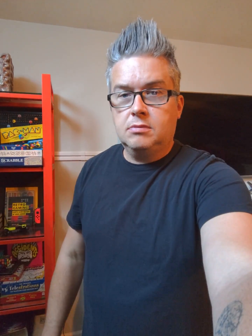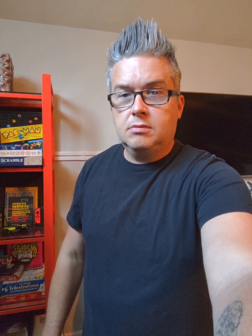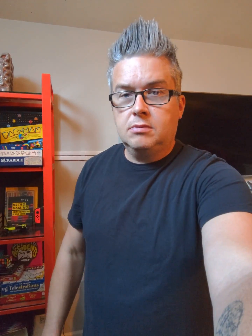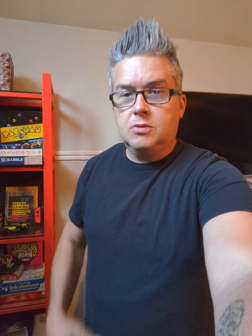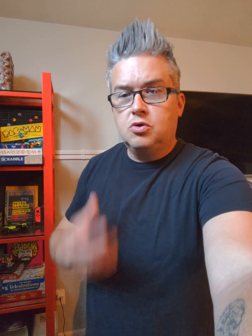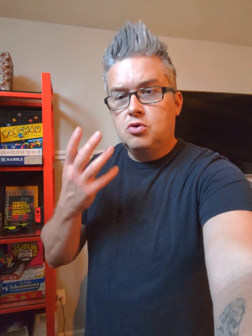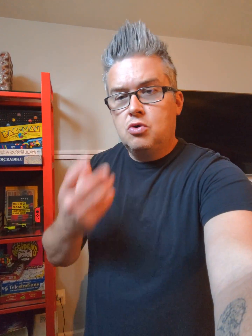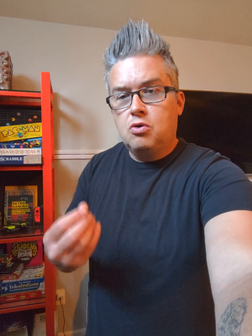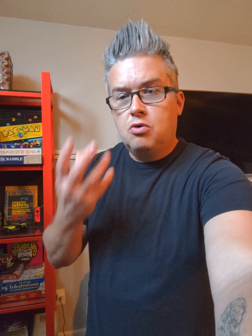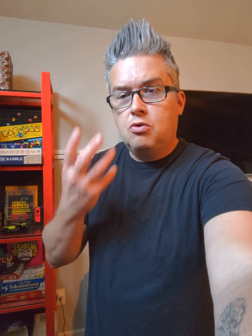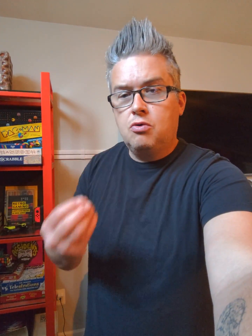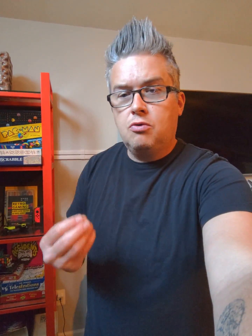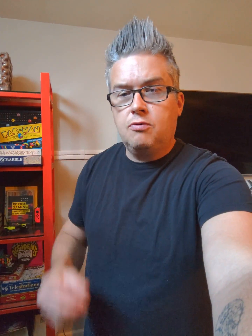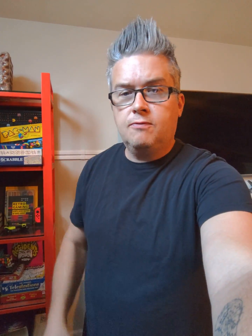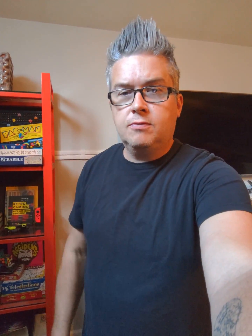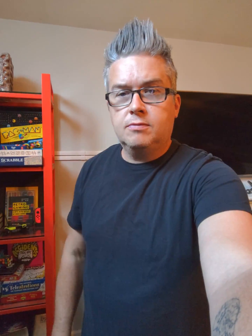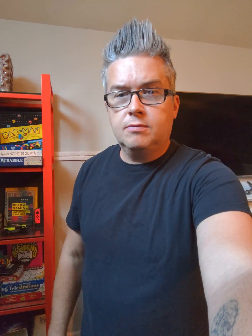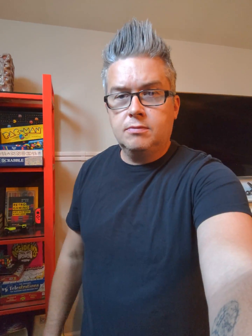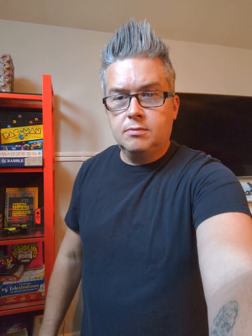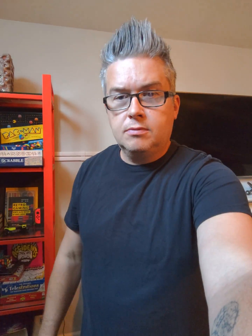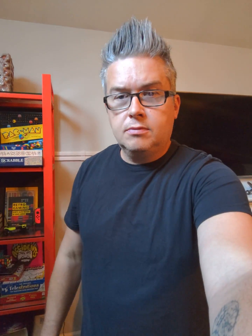gentle